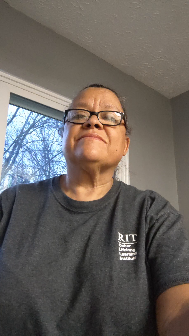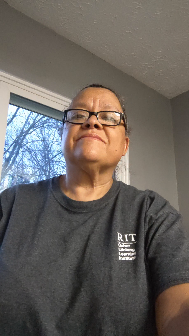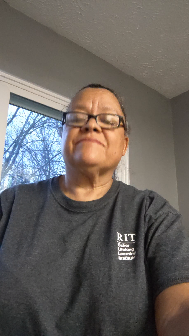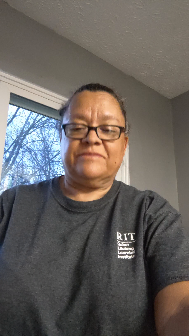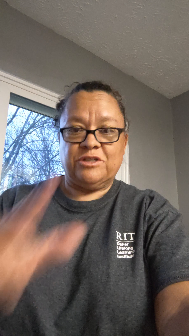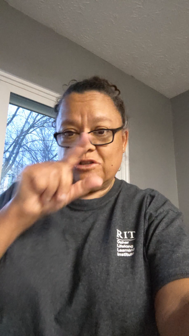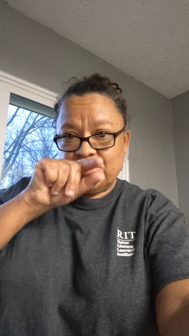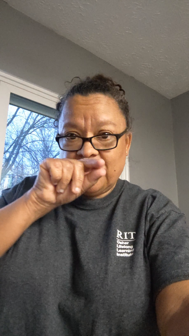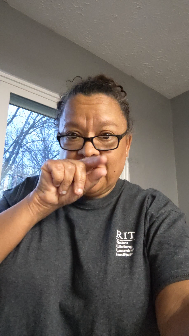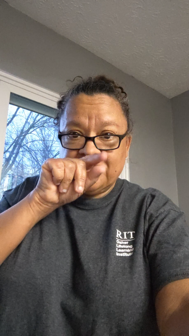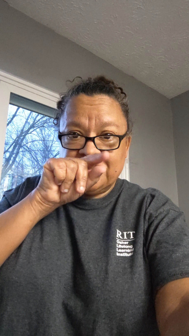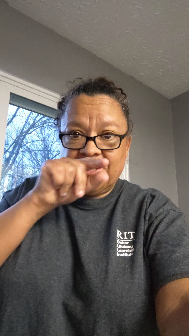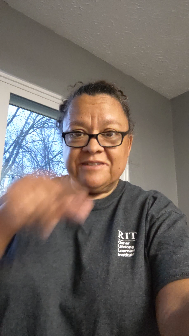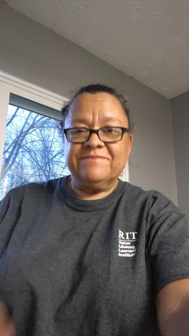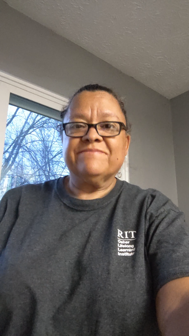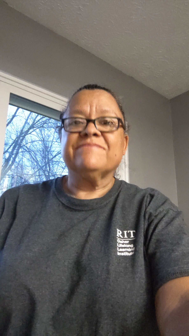chicken